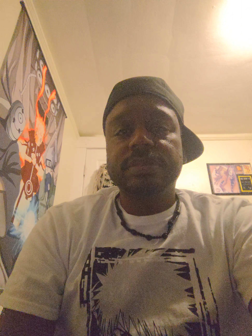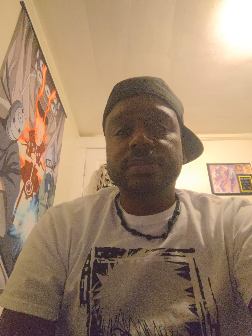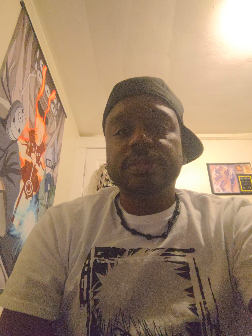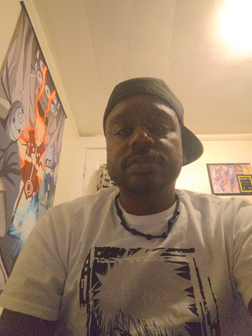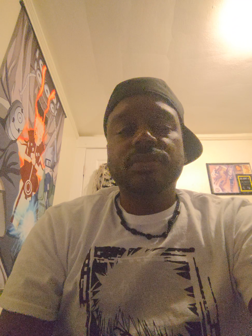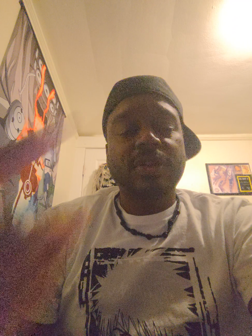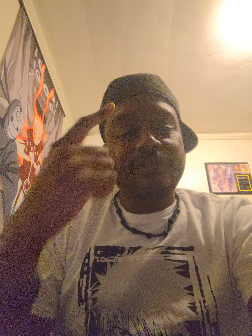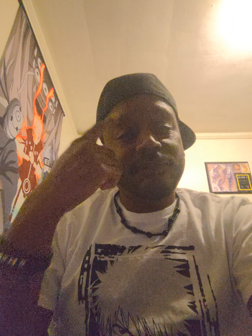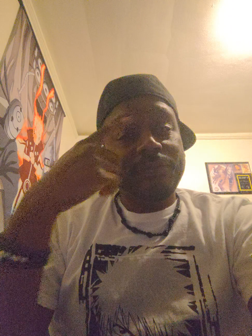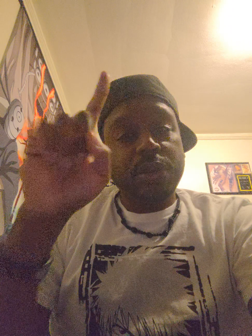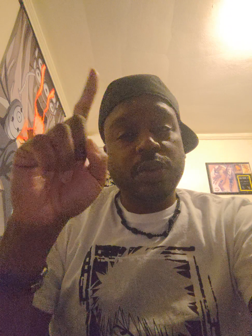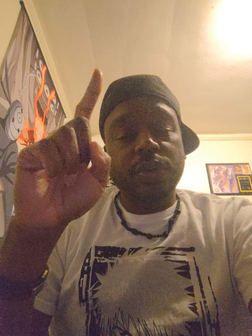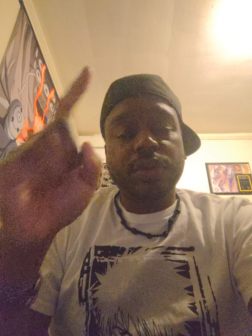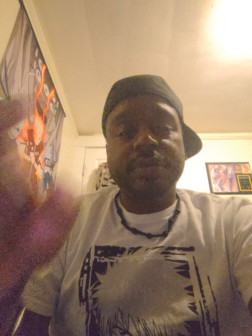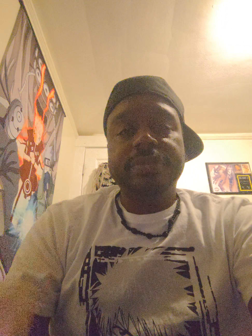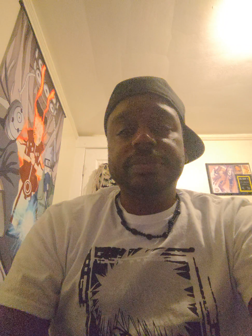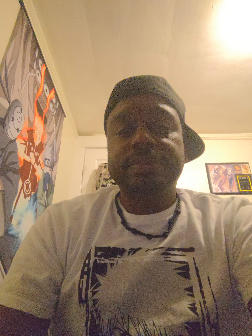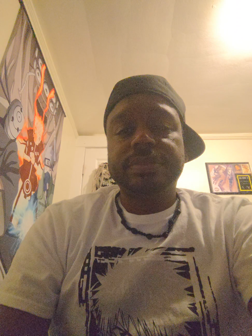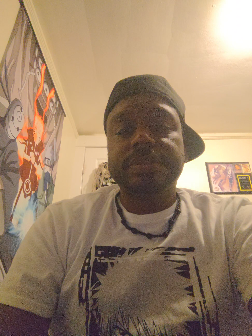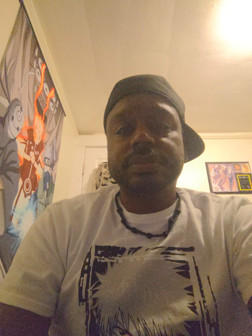for